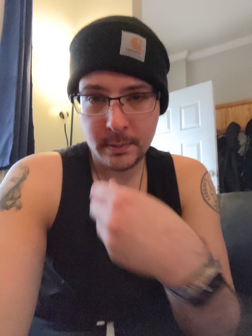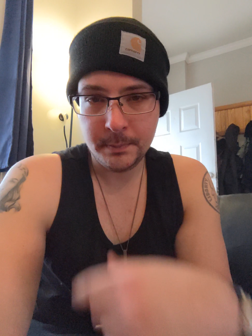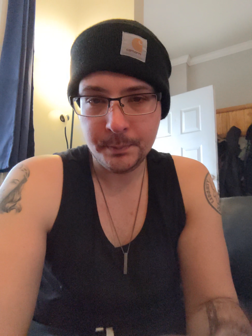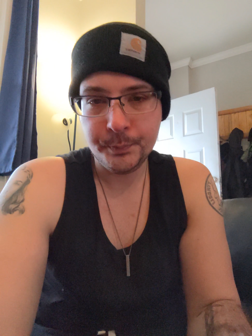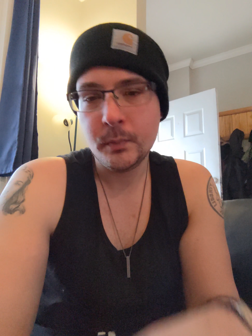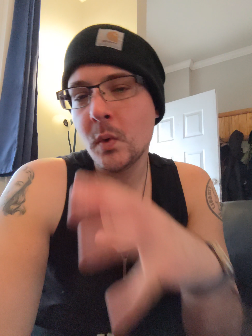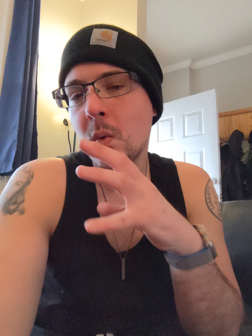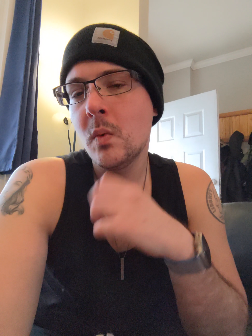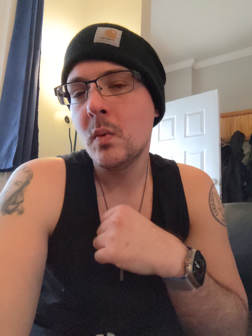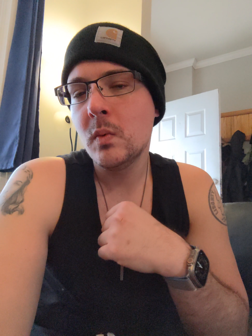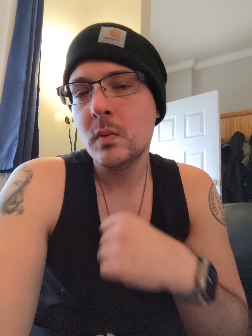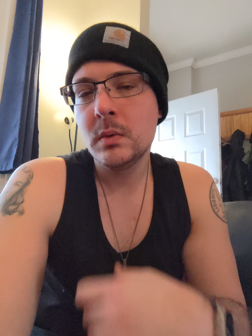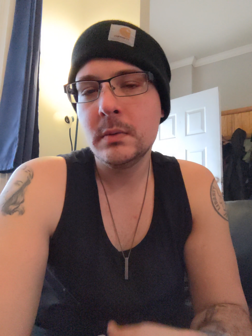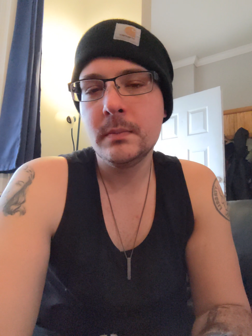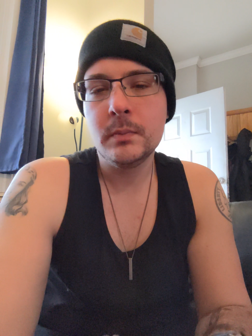old